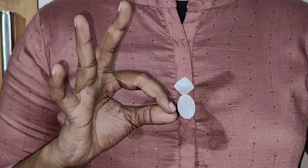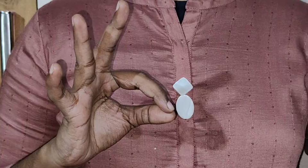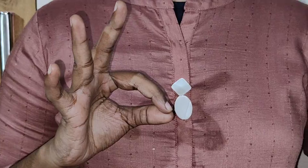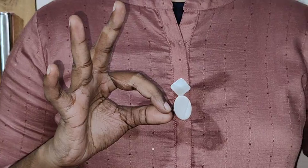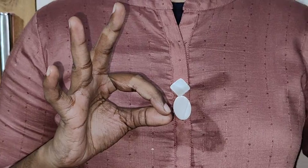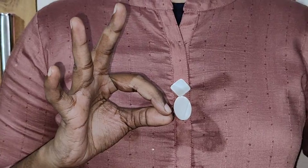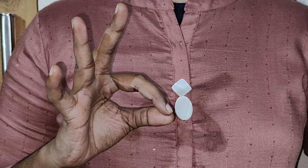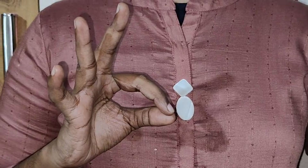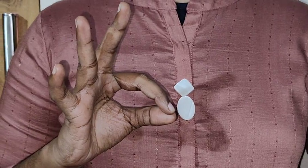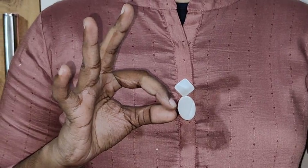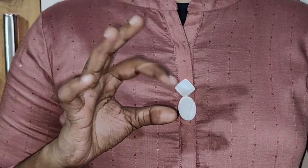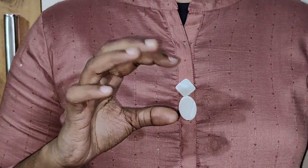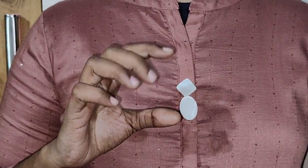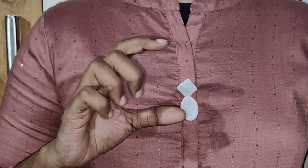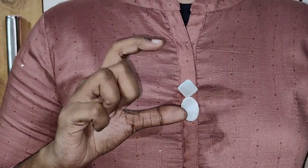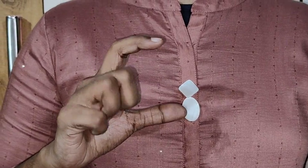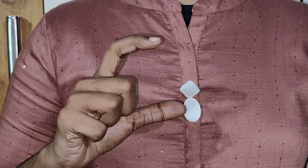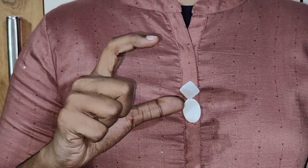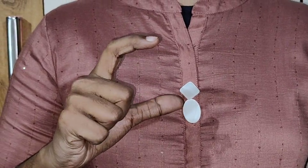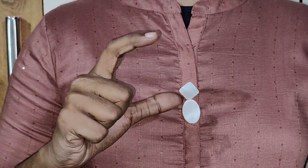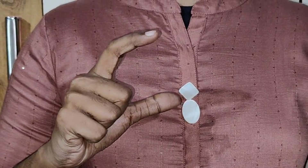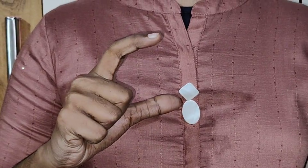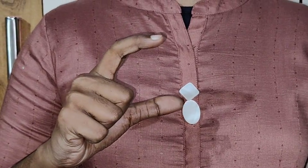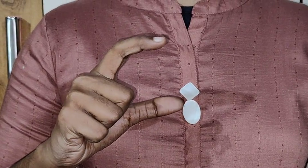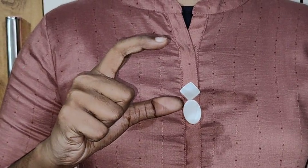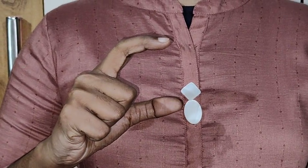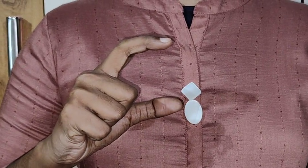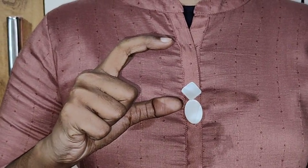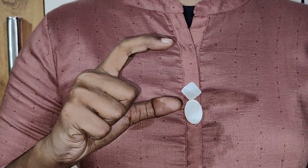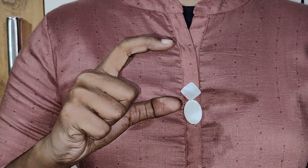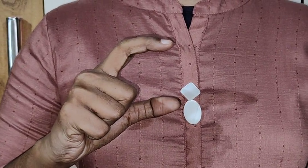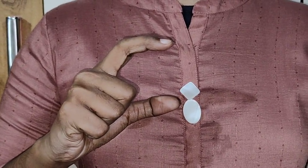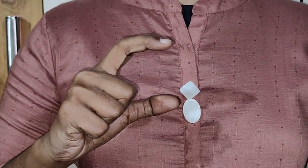ഓ